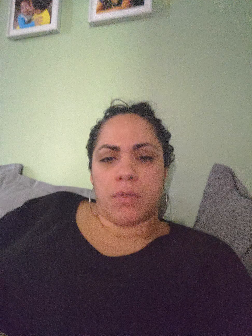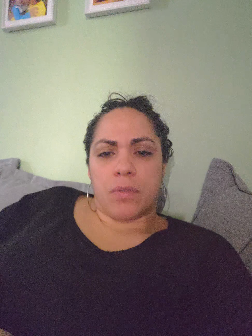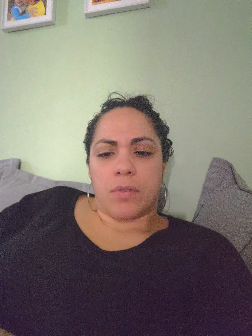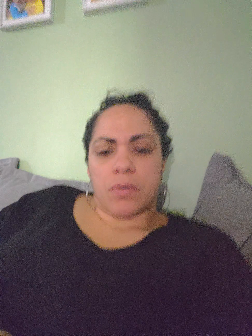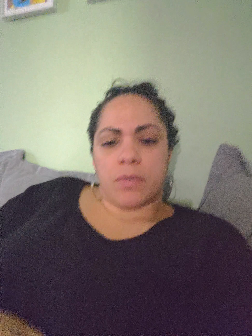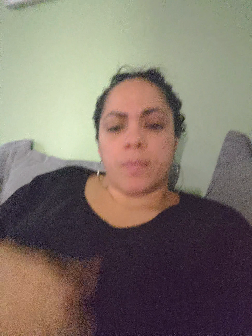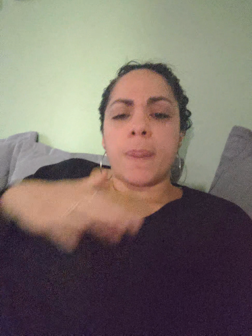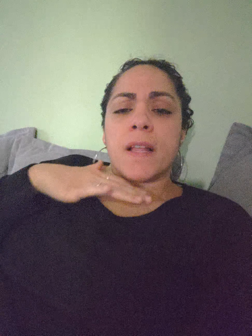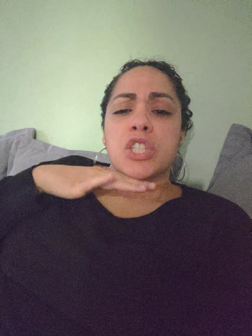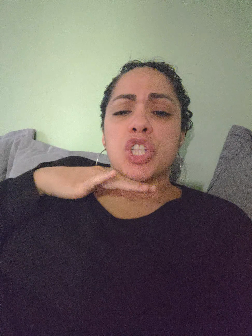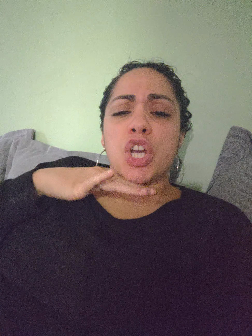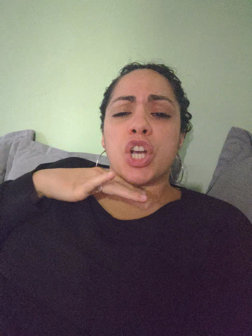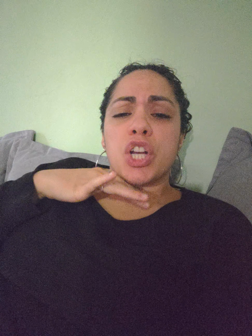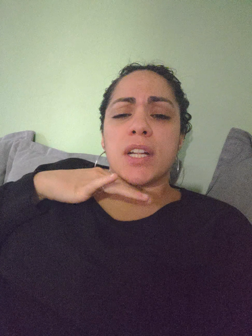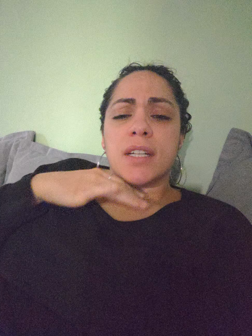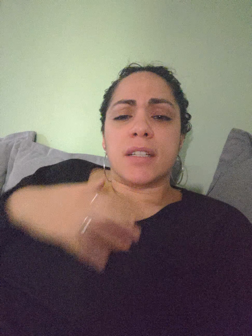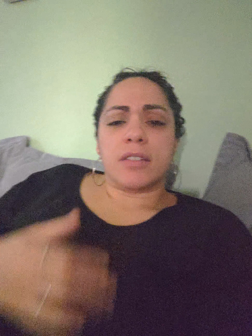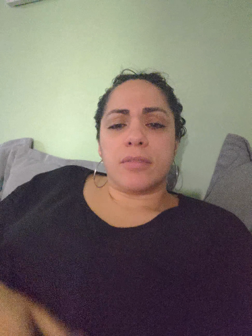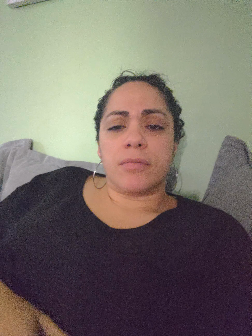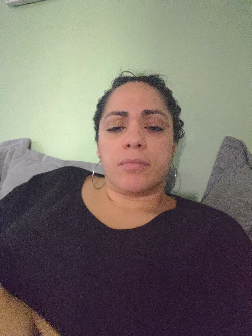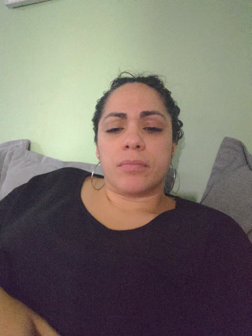dirty